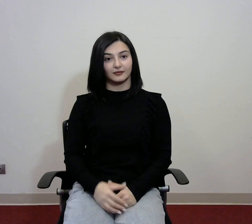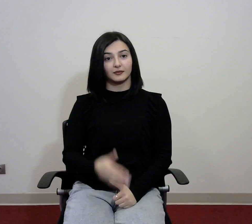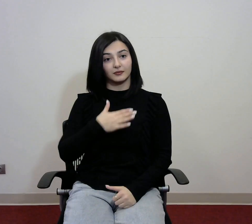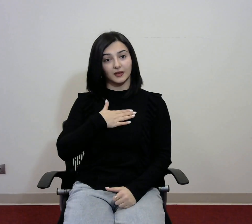mən